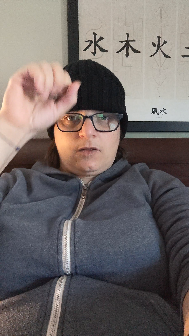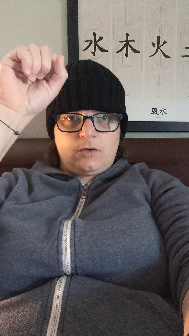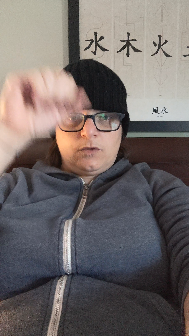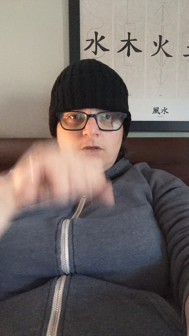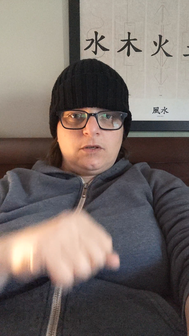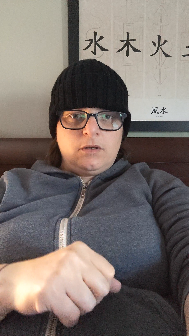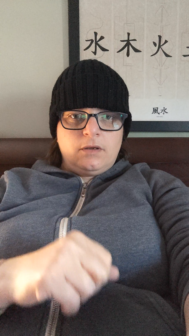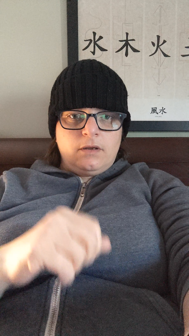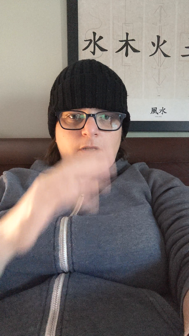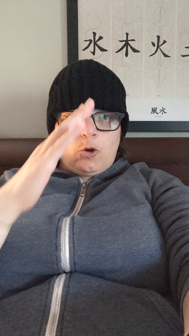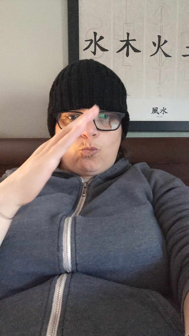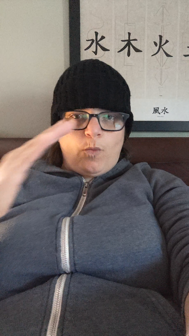roof